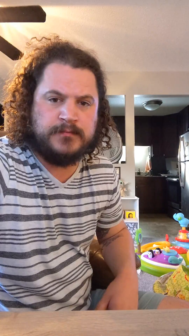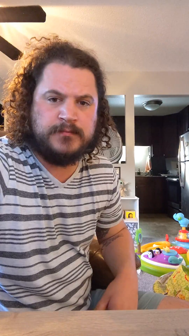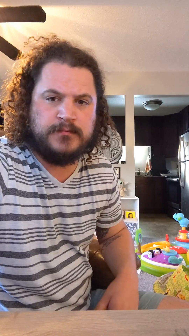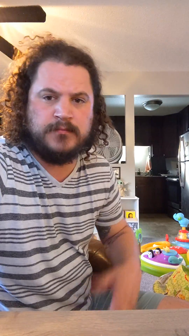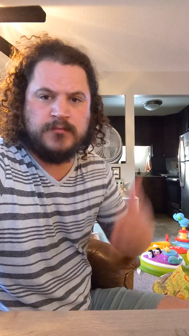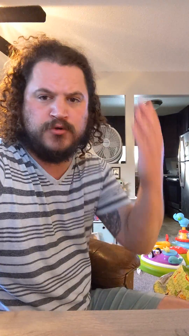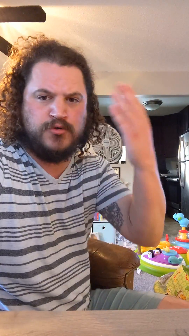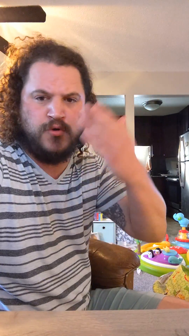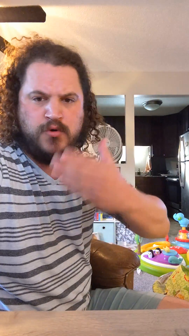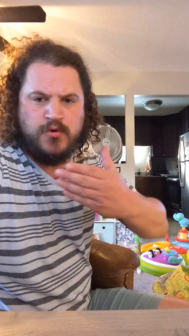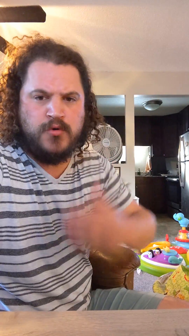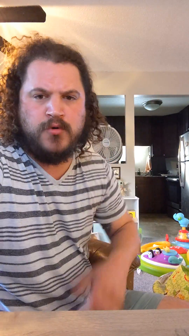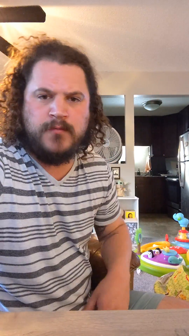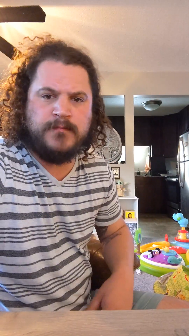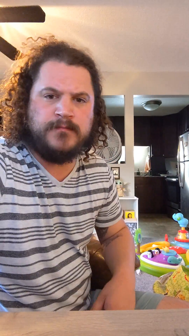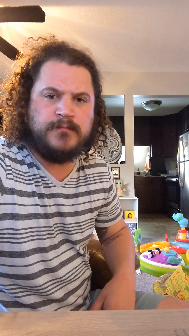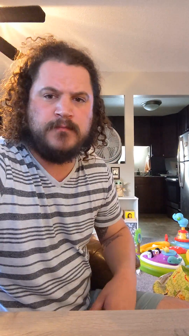dark